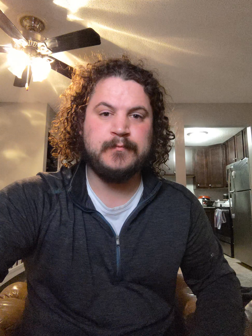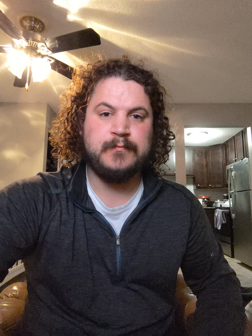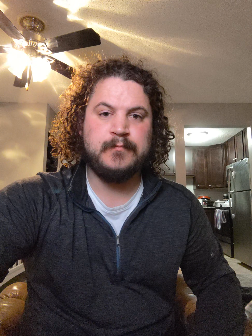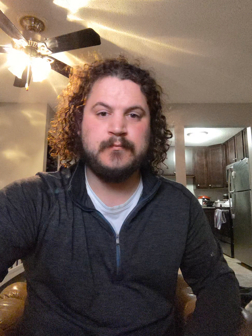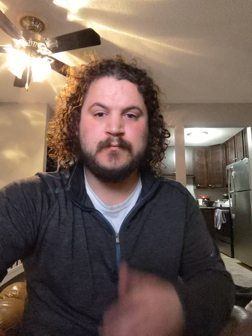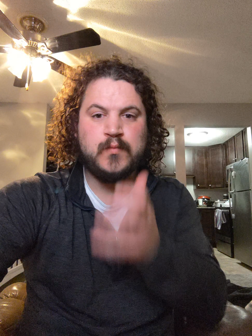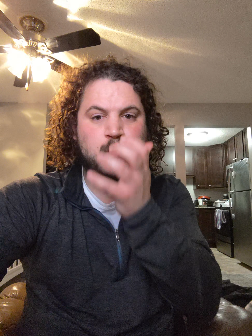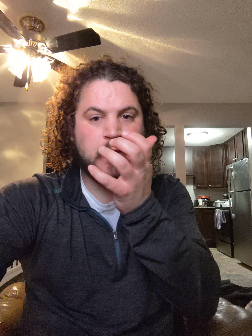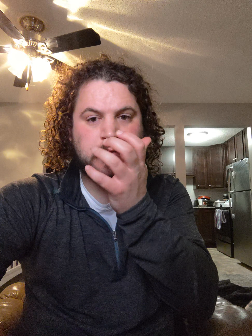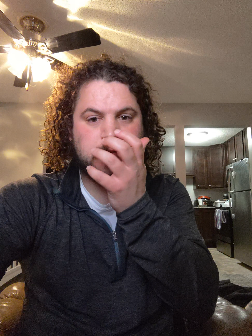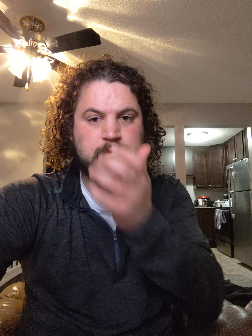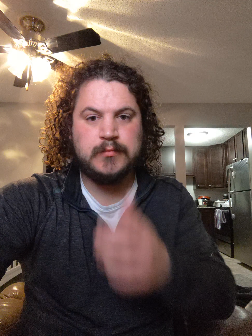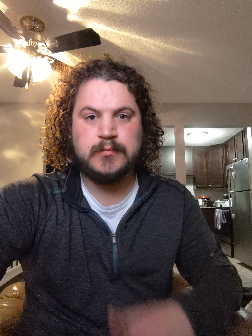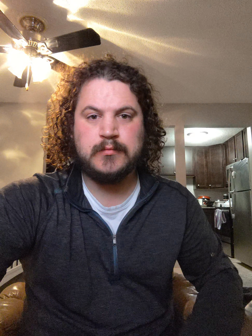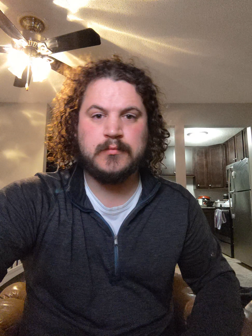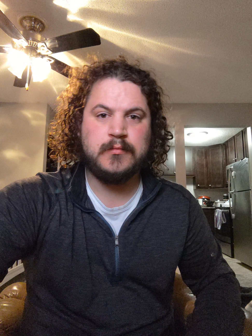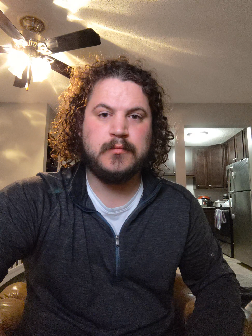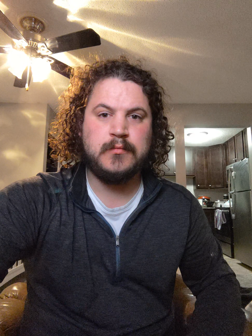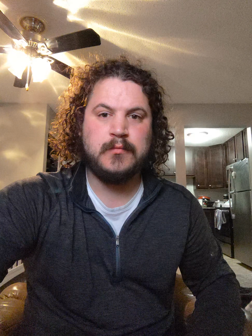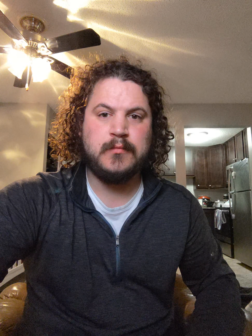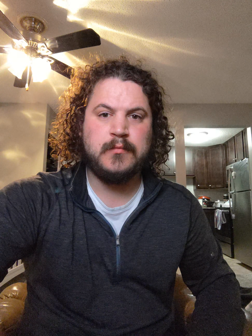grass